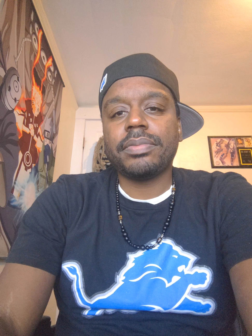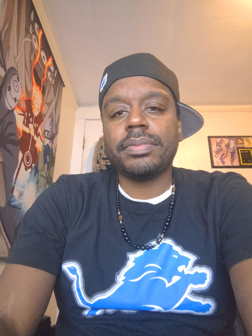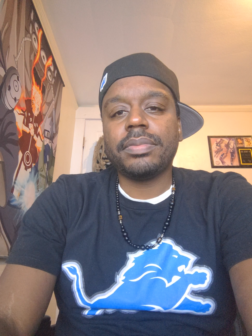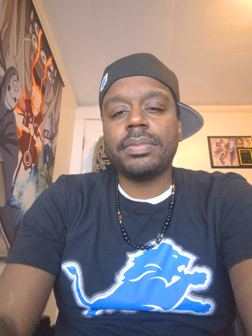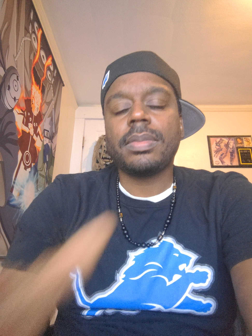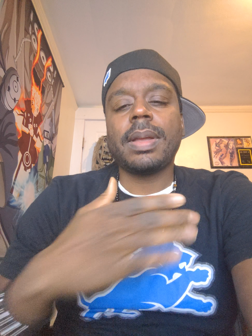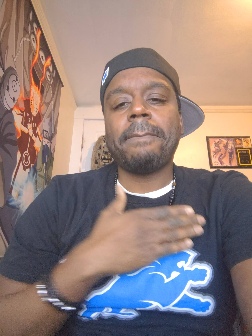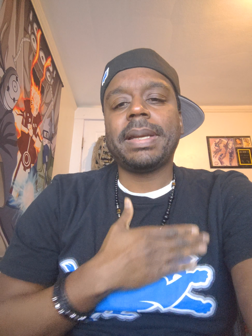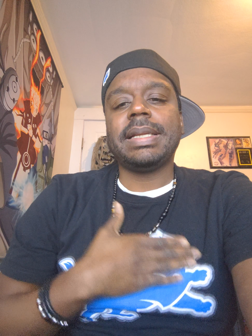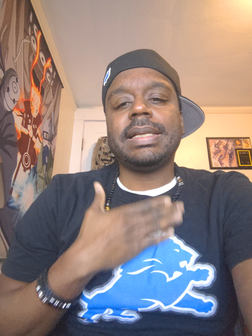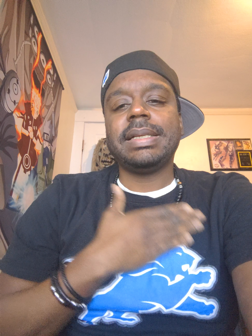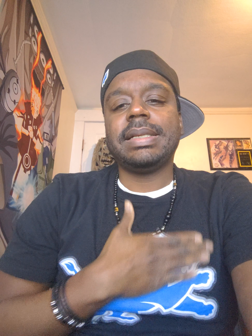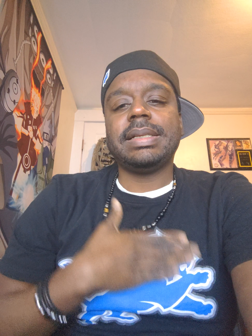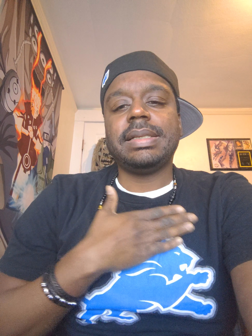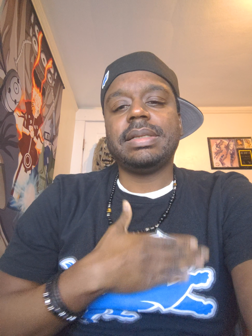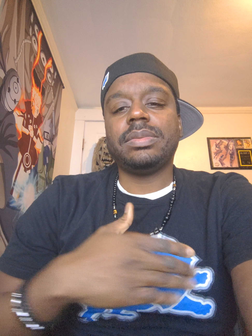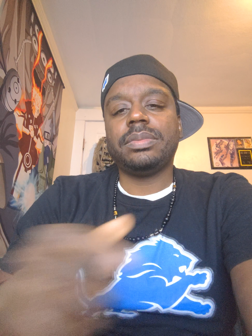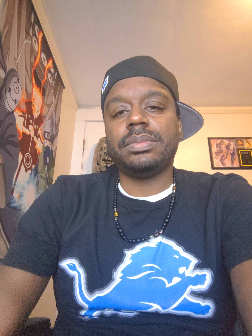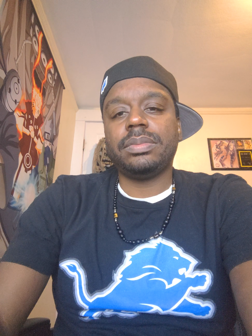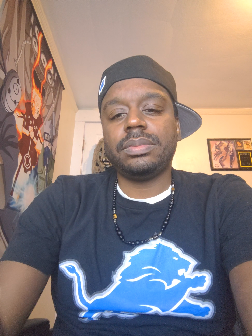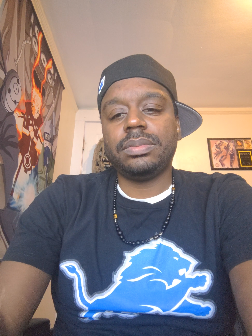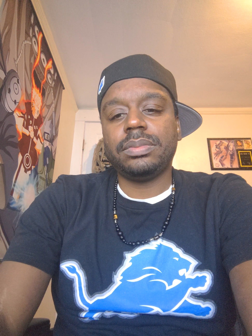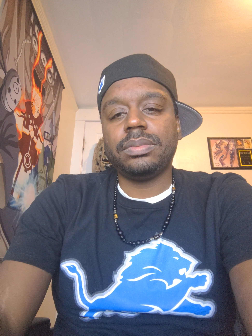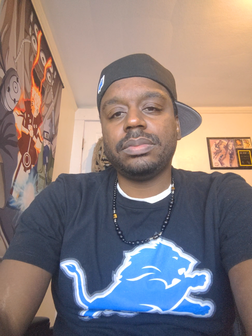please